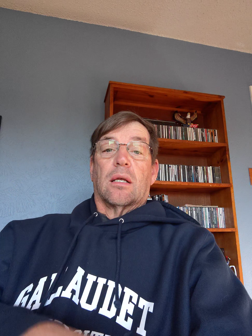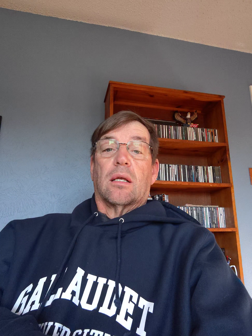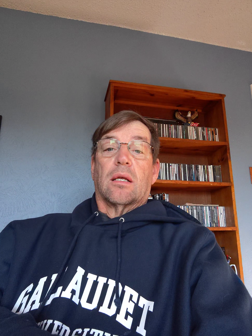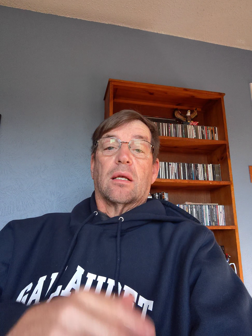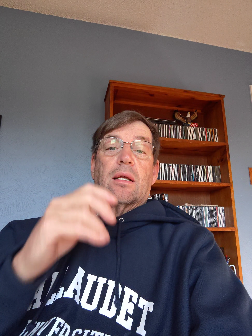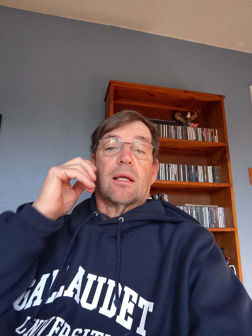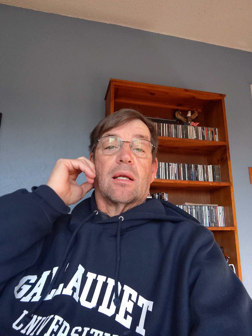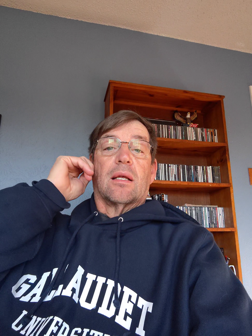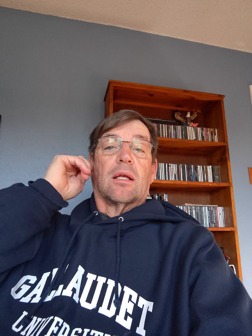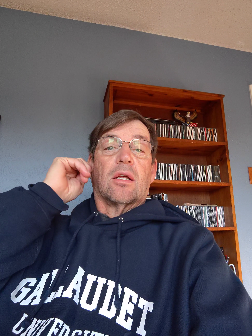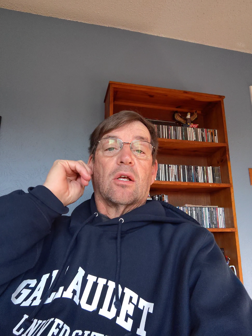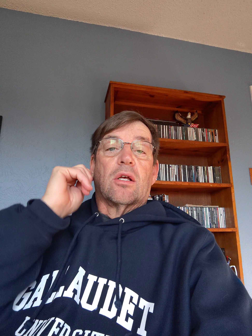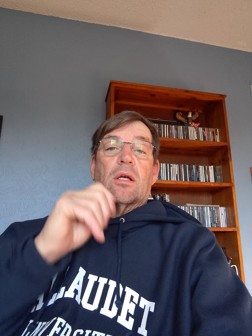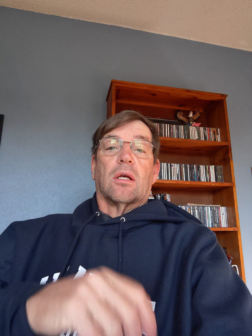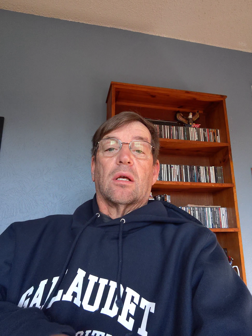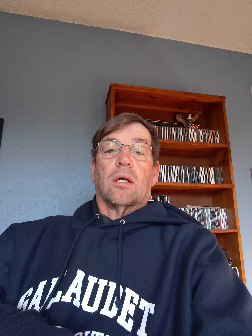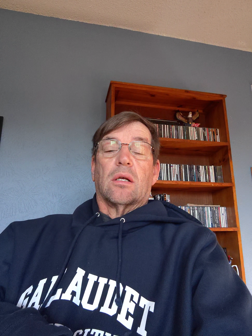ear